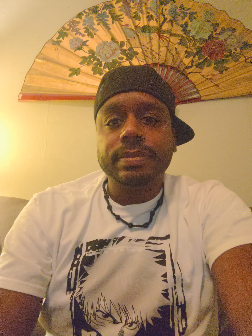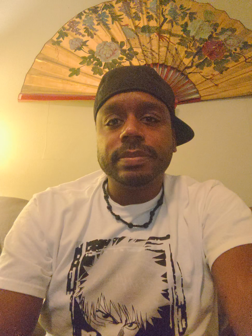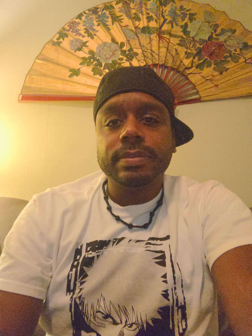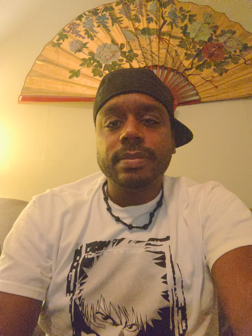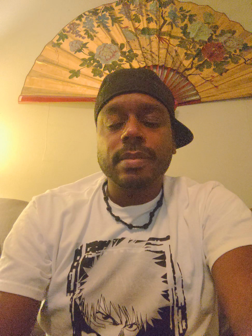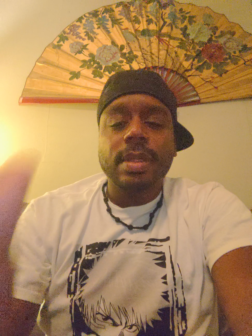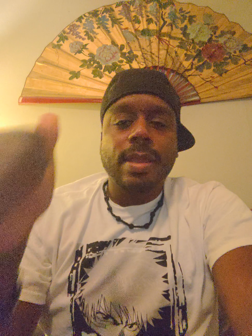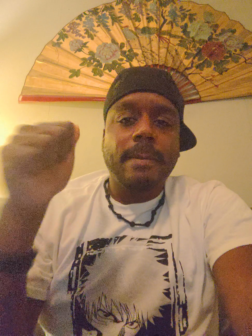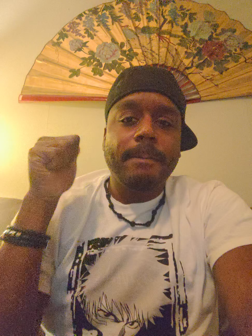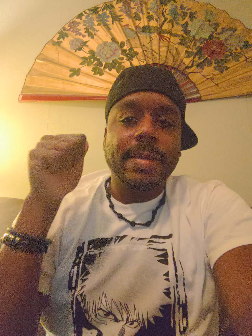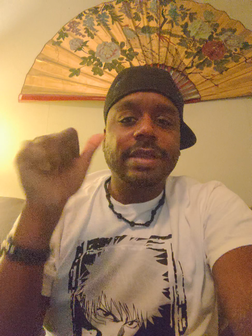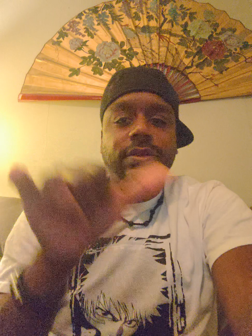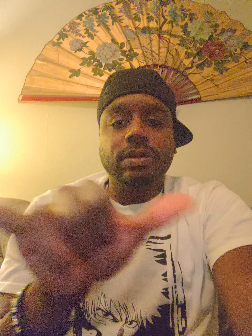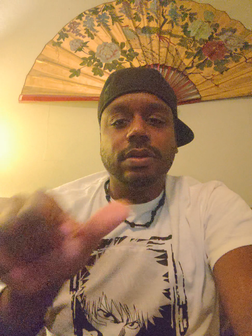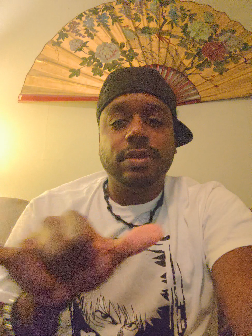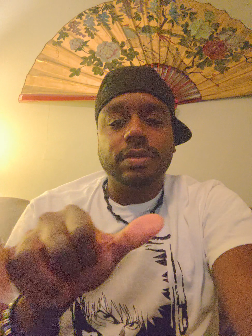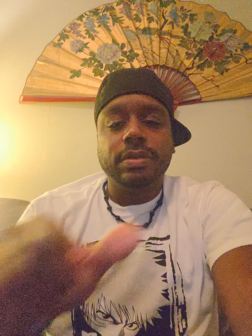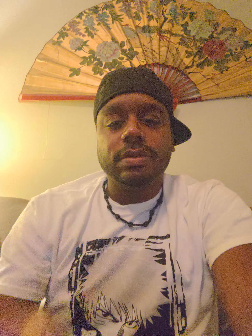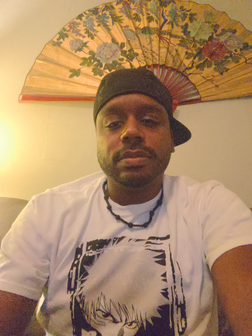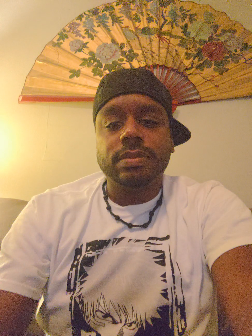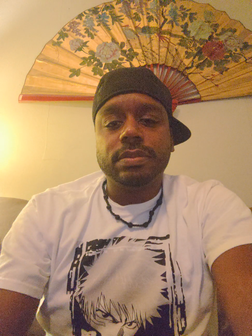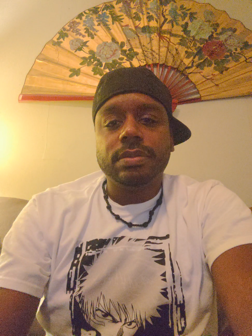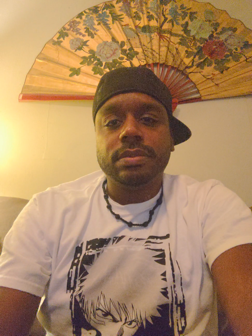backyard